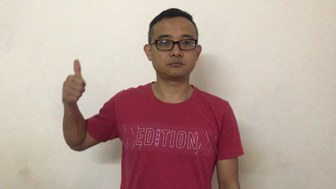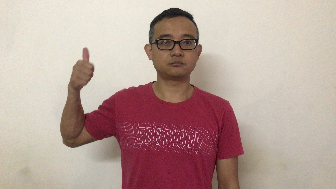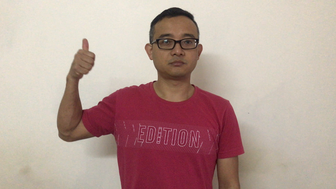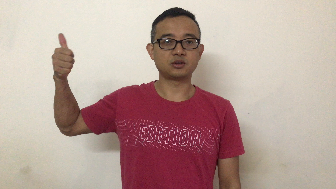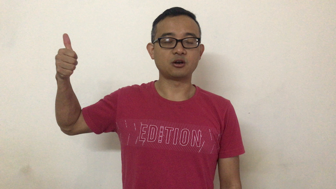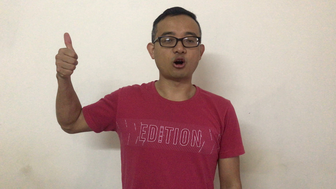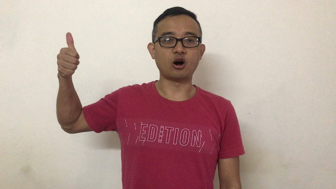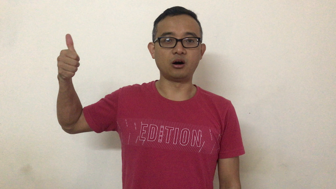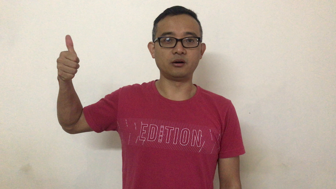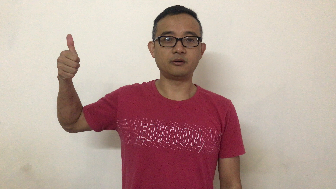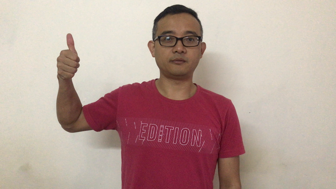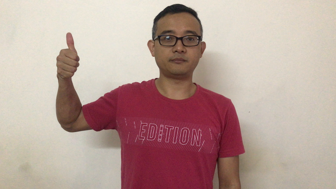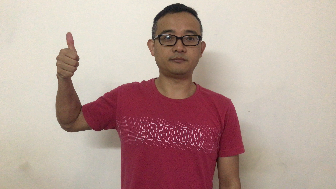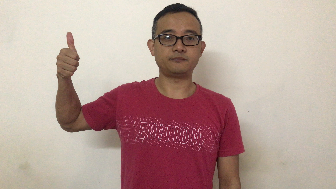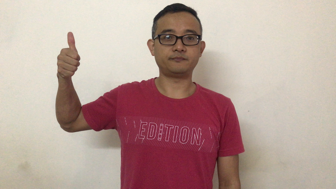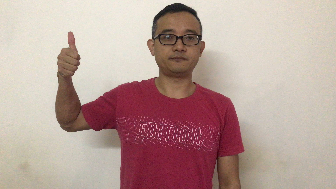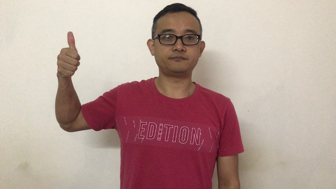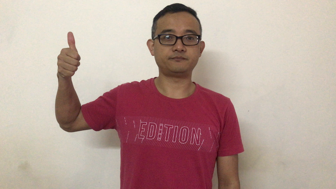अ